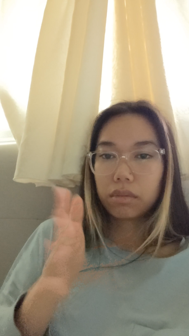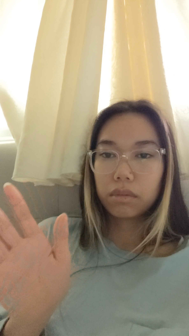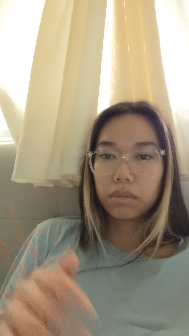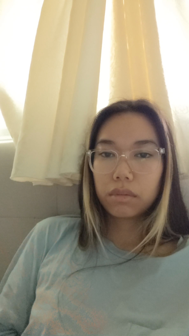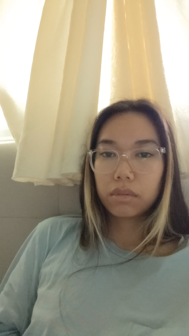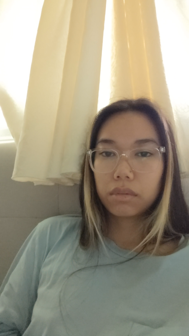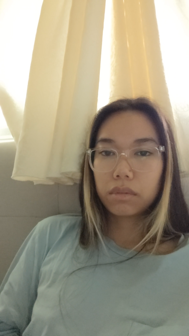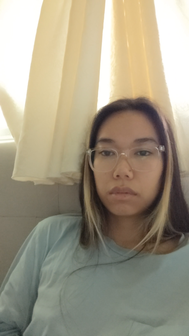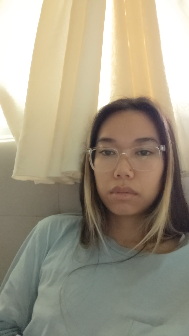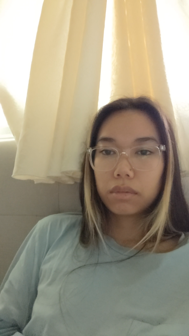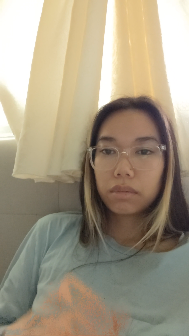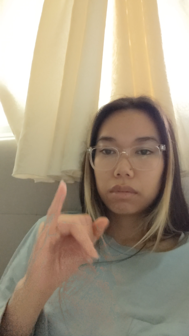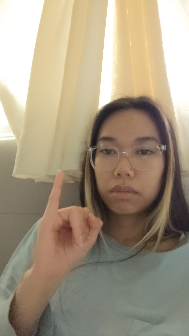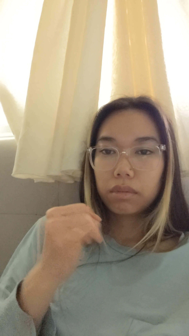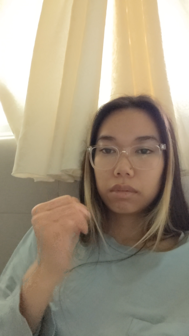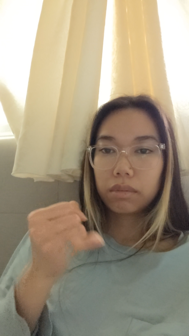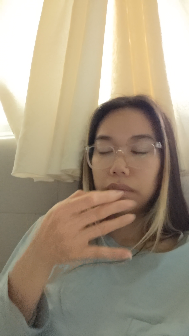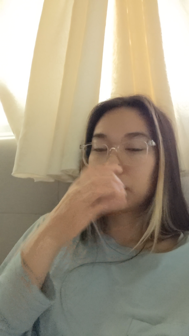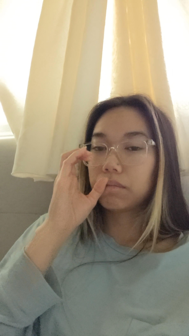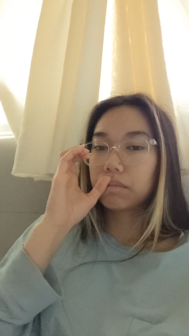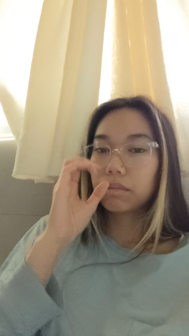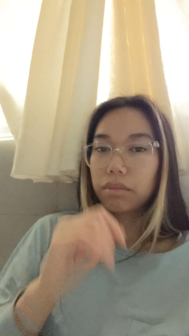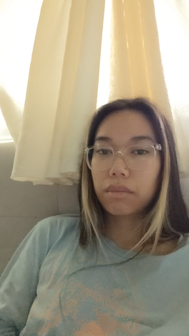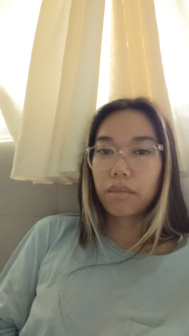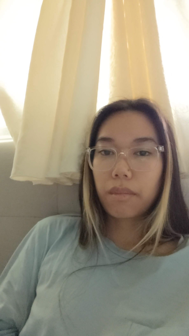juice